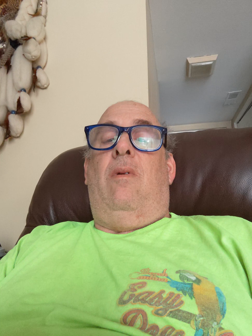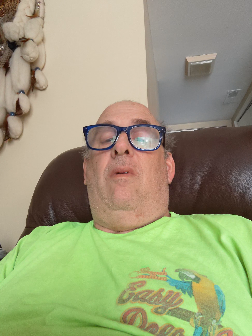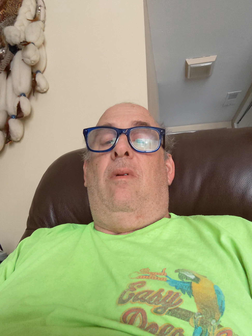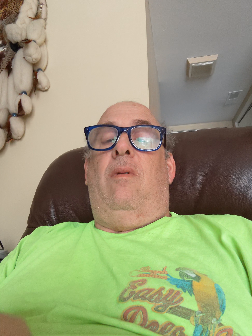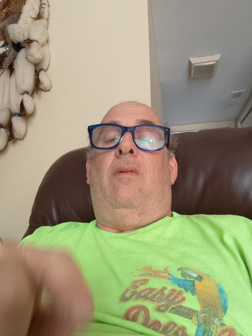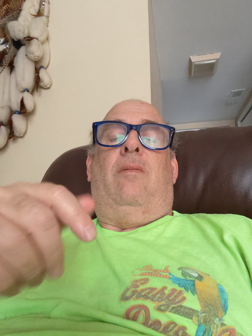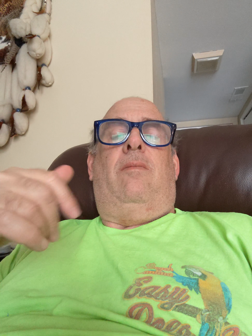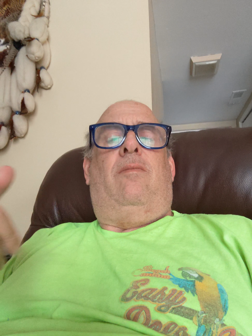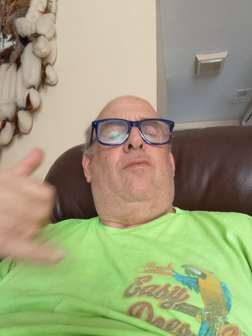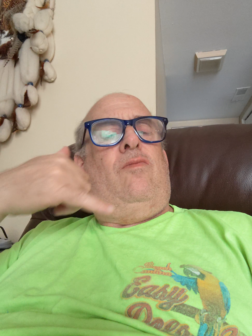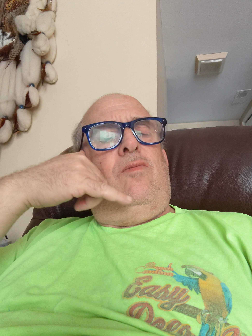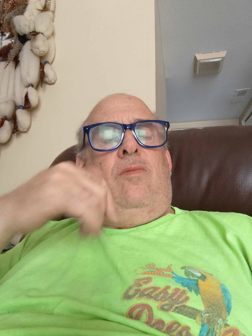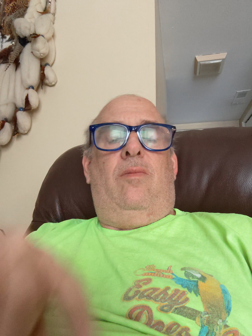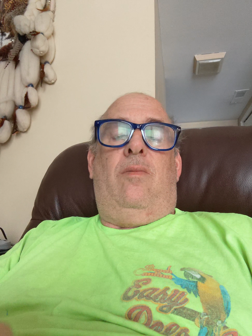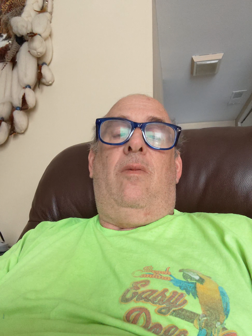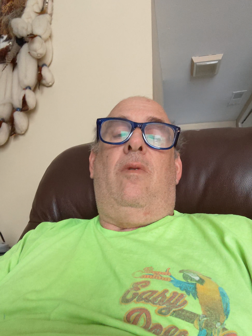call on the phone